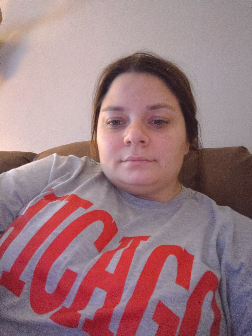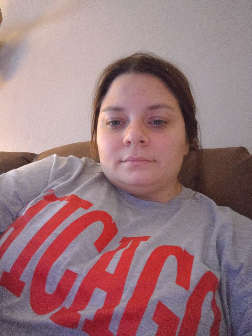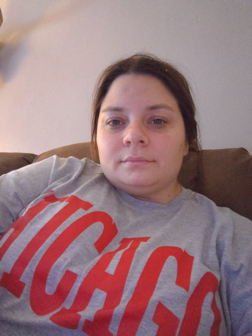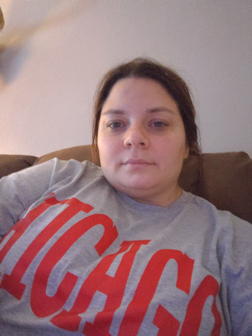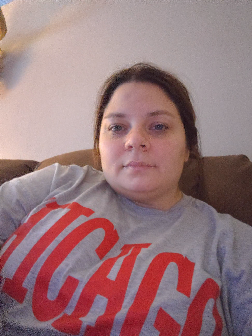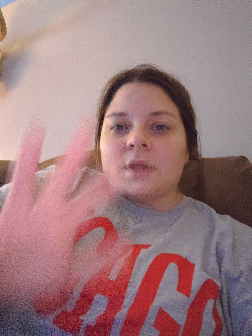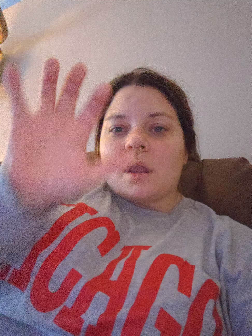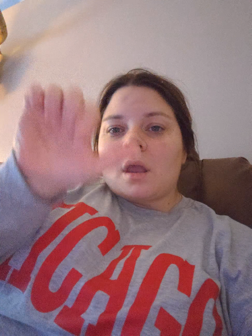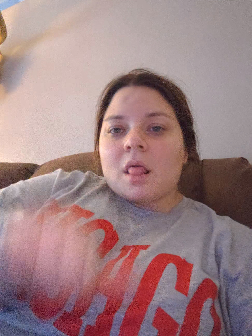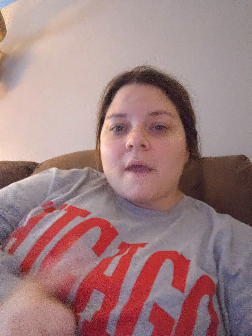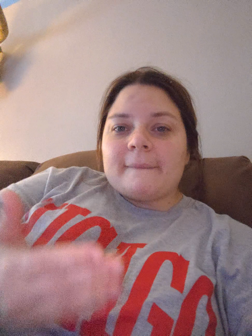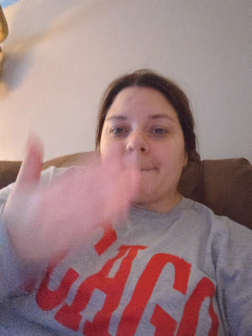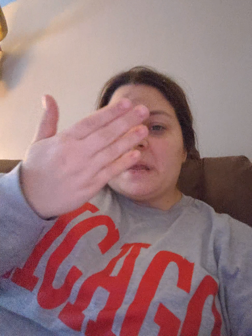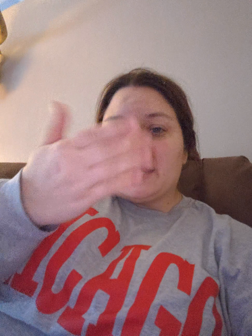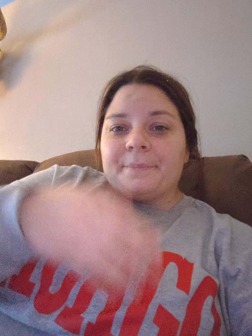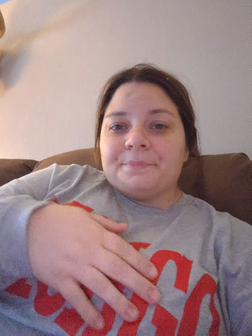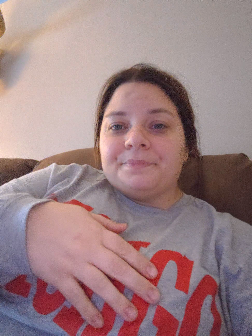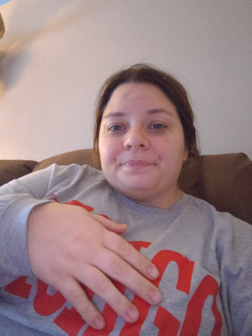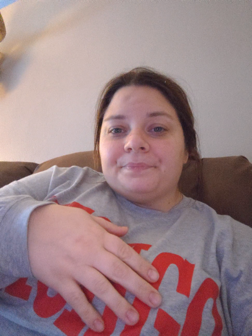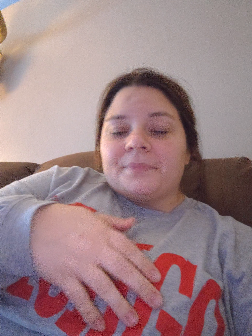mitten